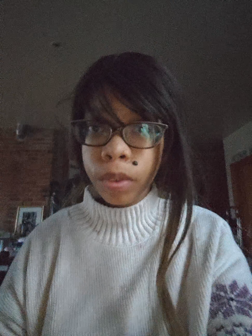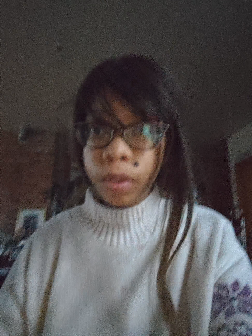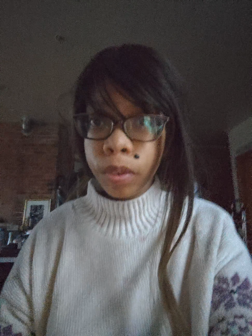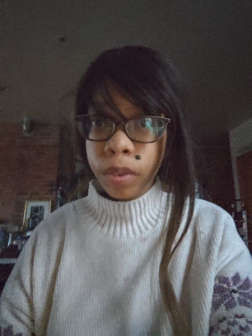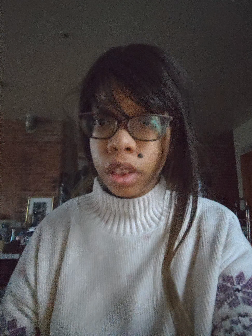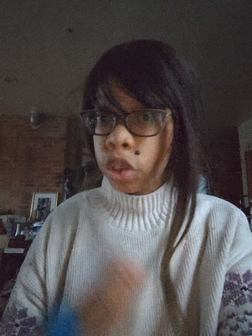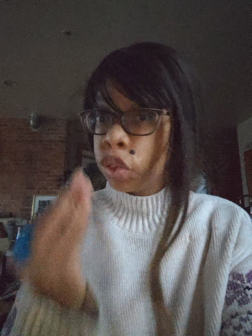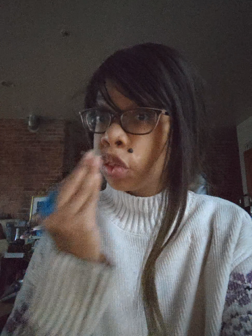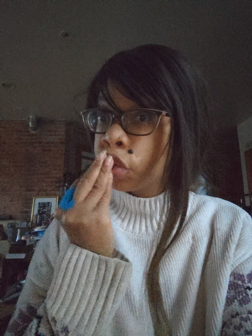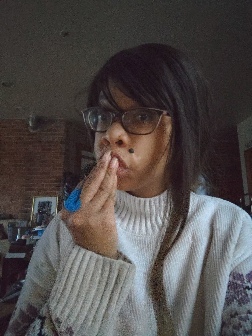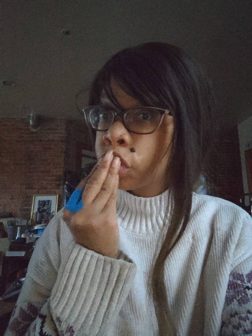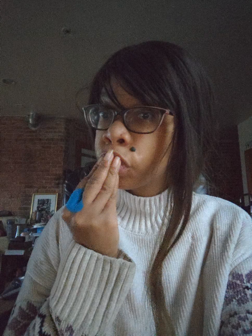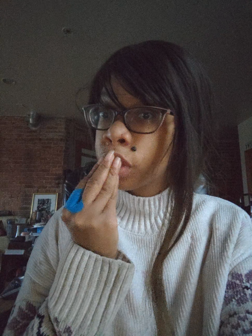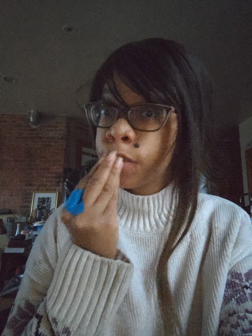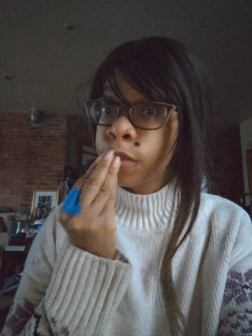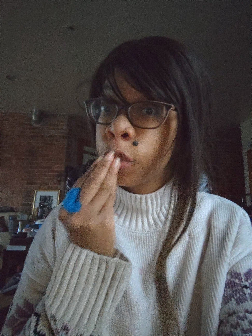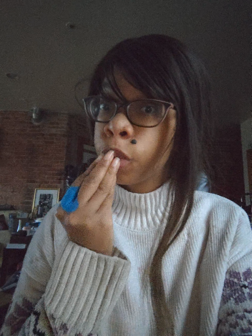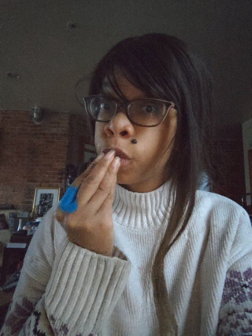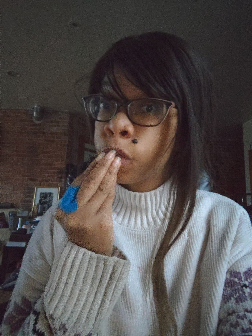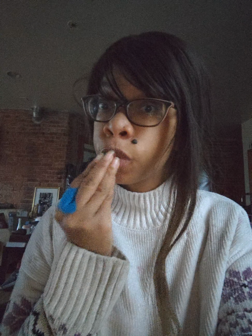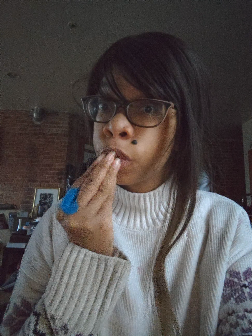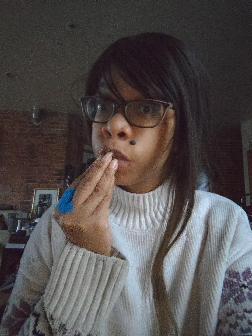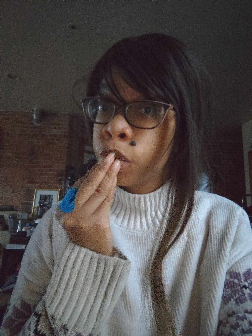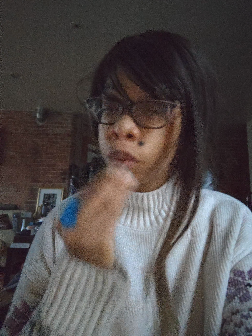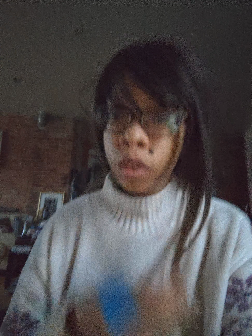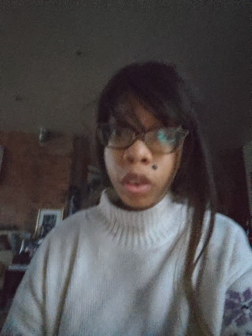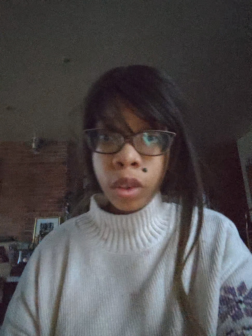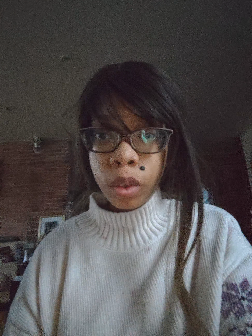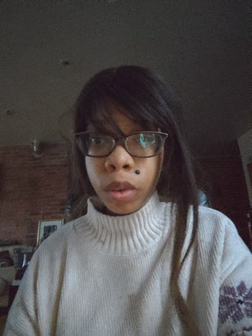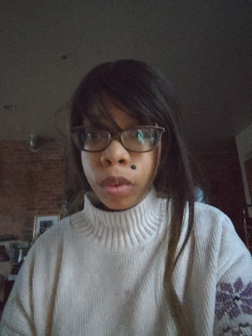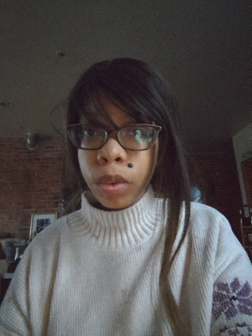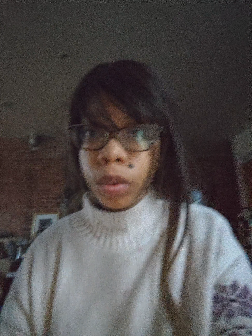food